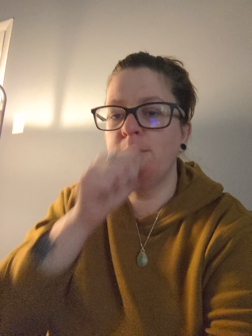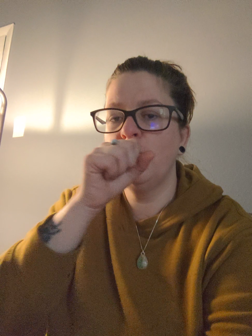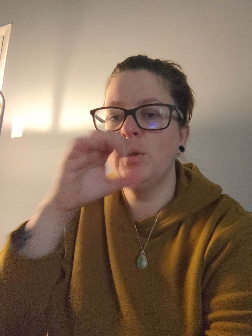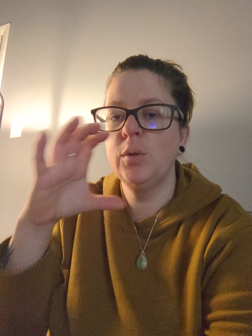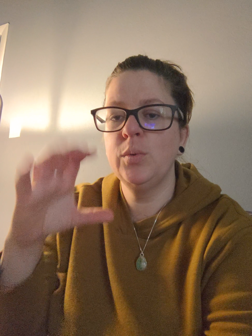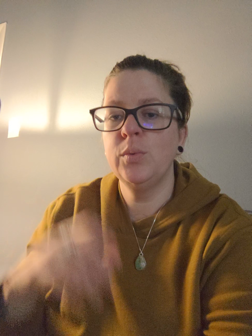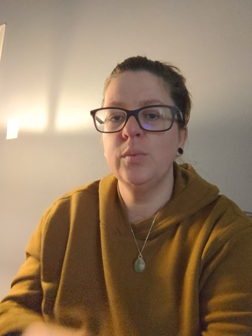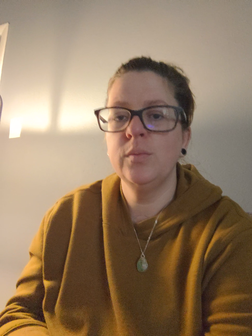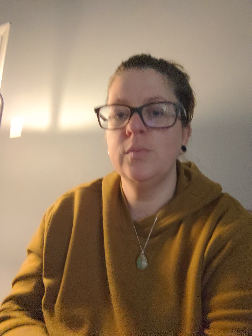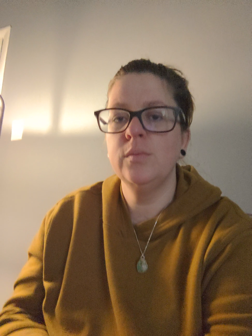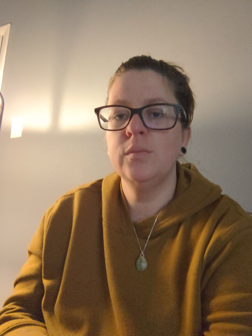balloon